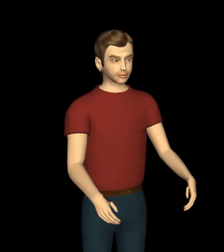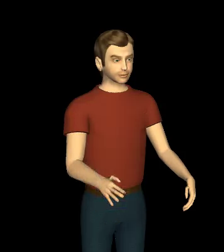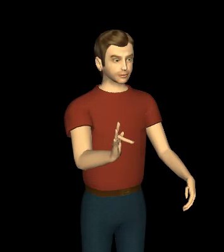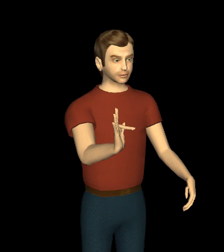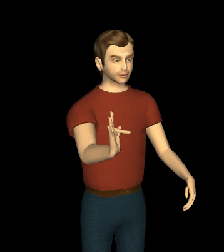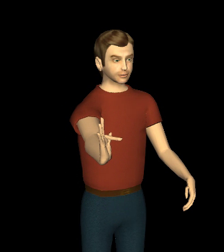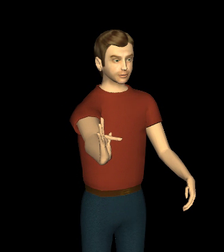فرنسا